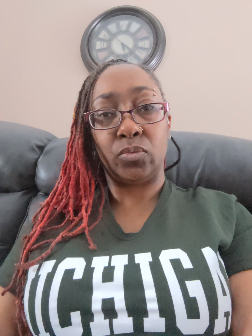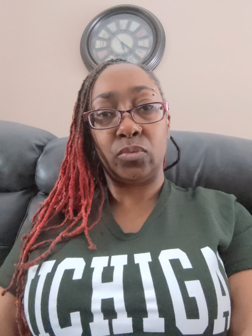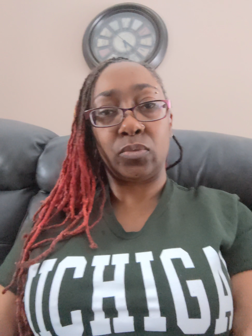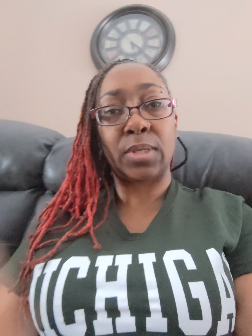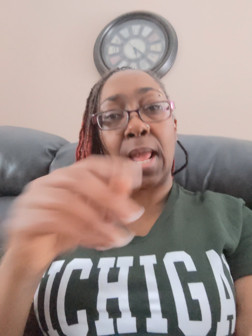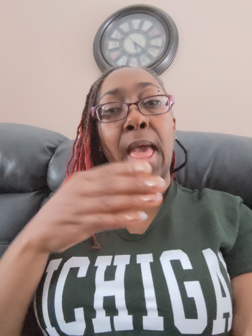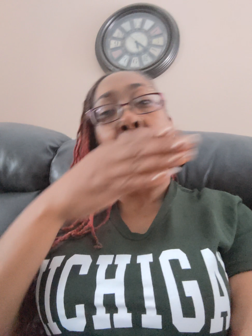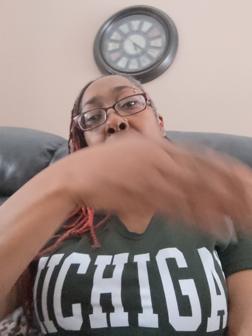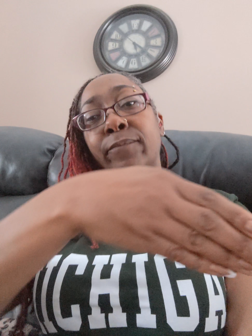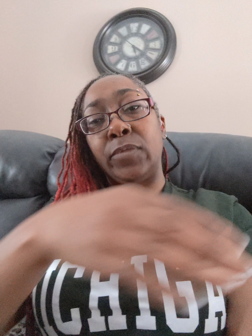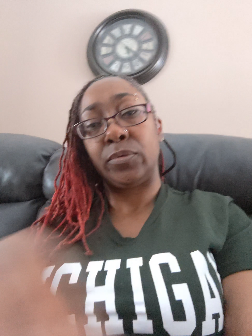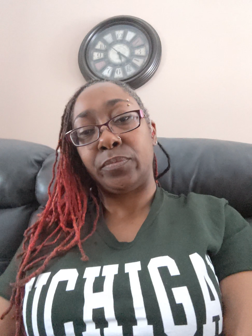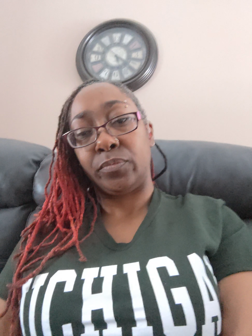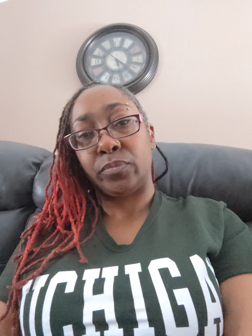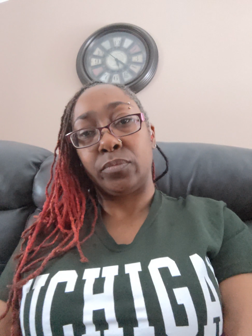after